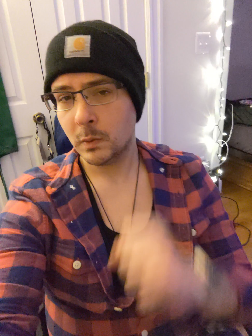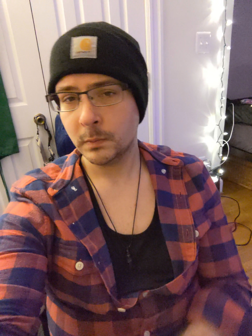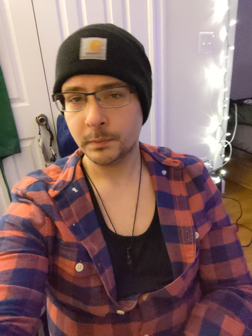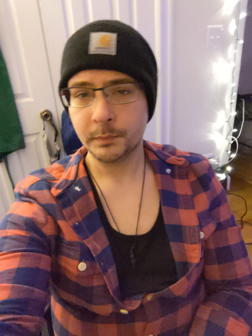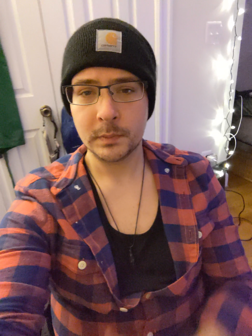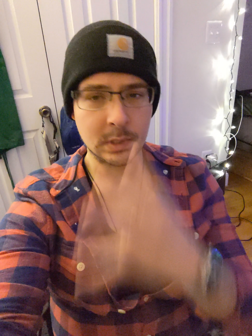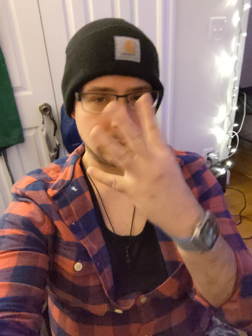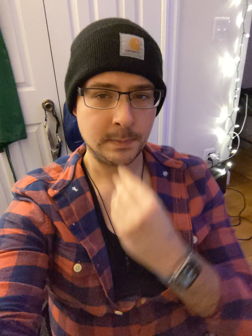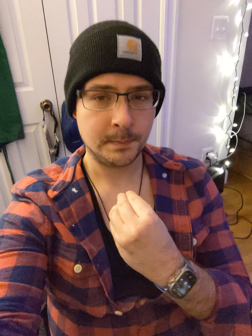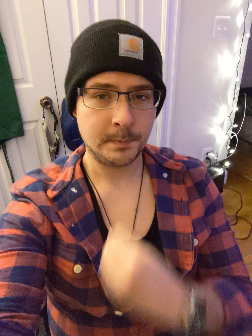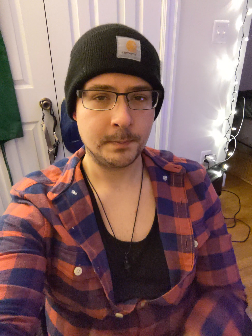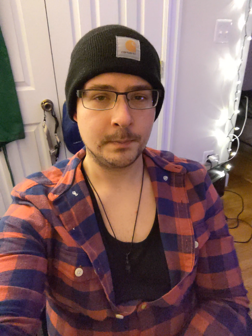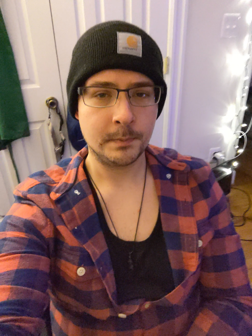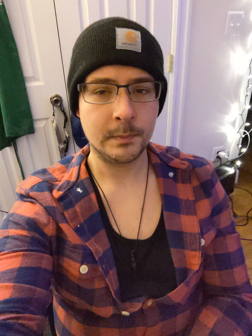sleep